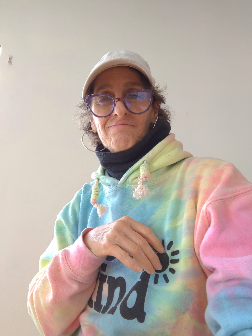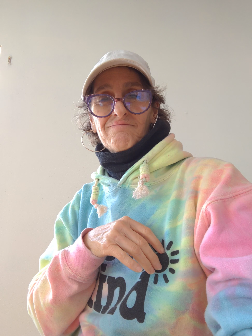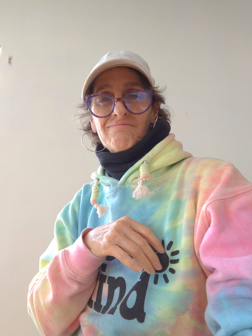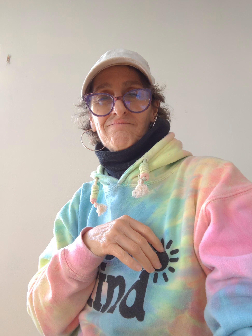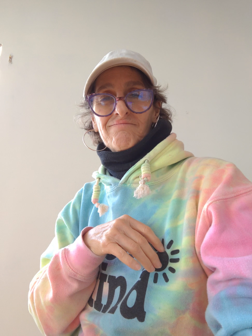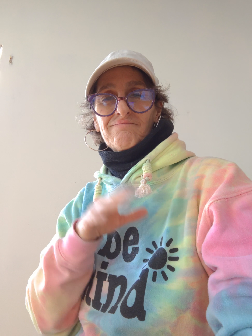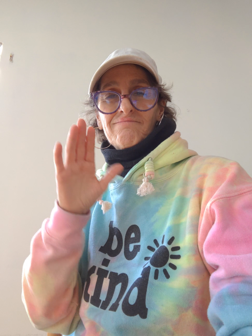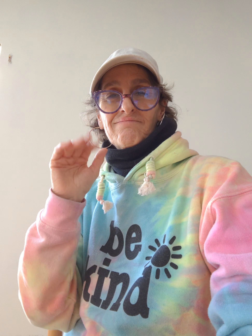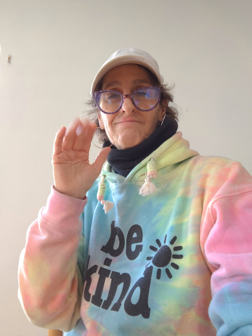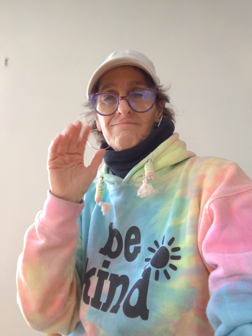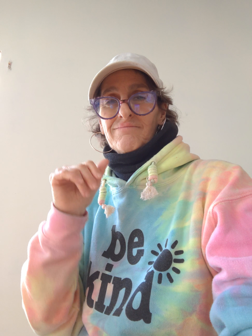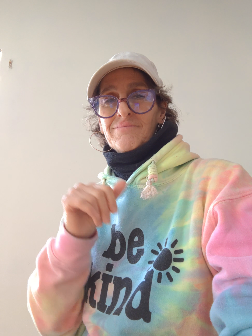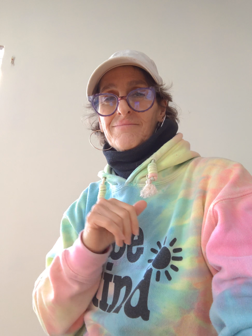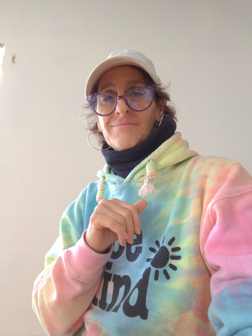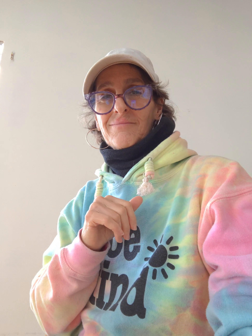bye